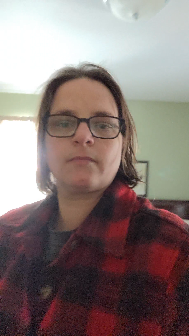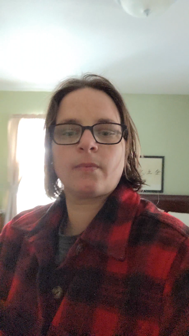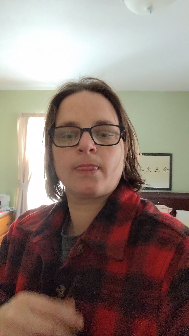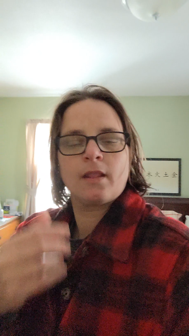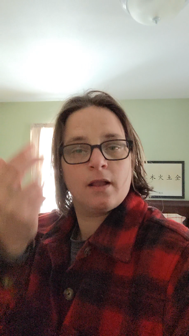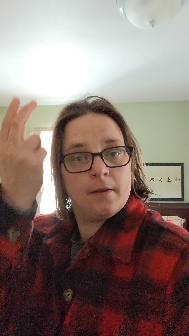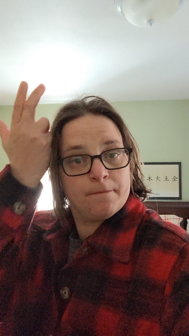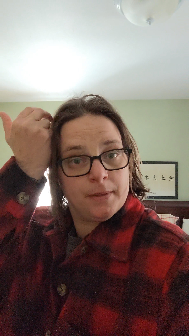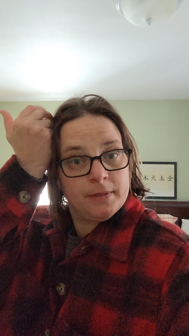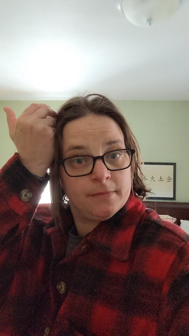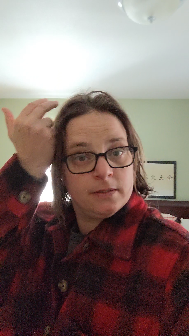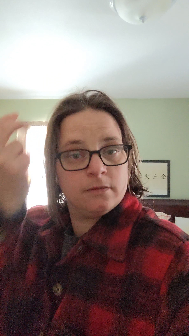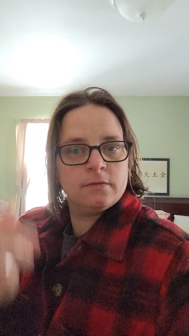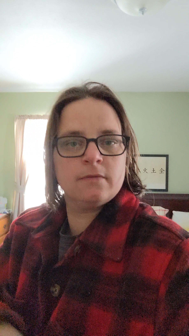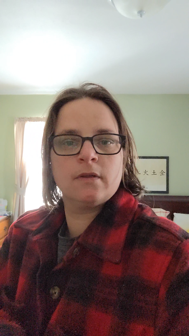bunny